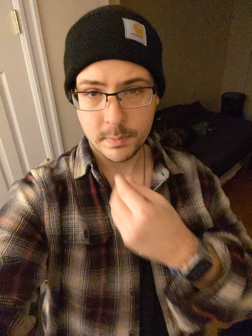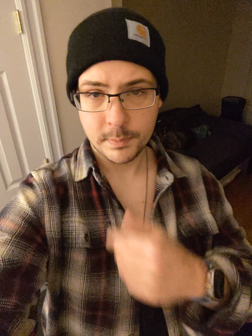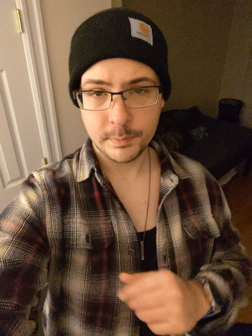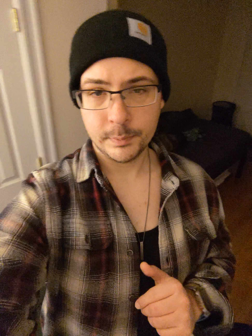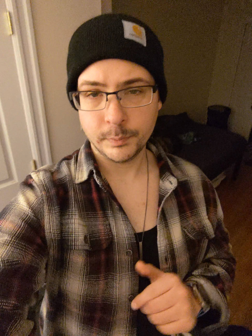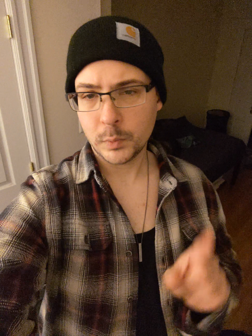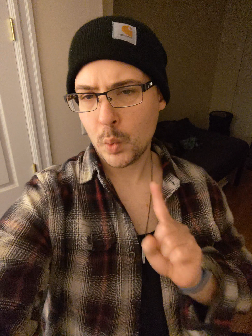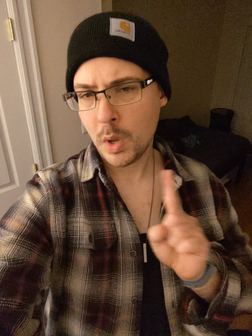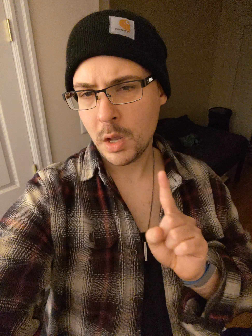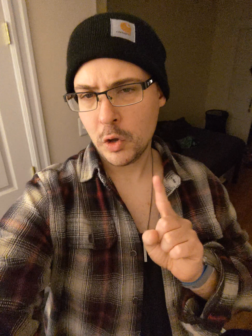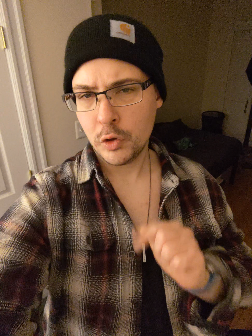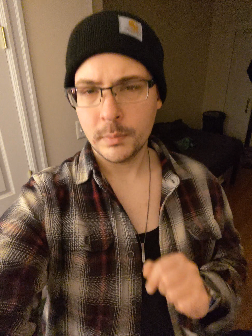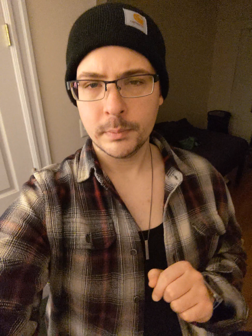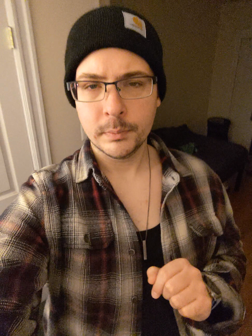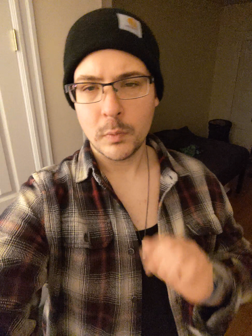where